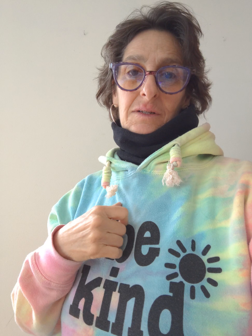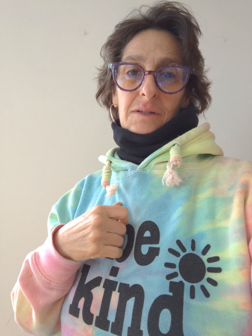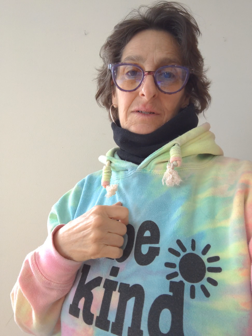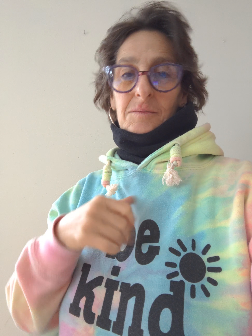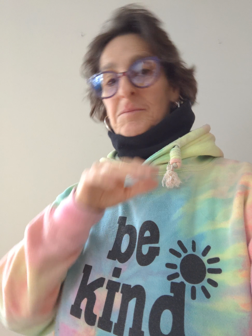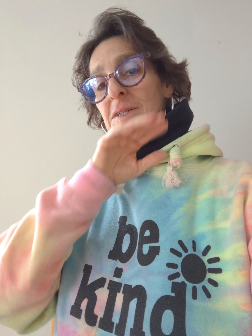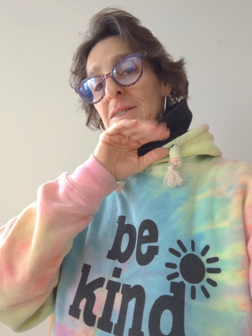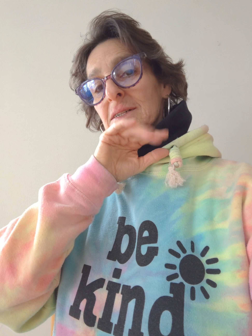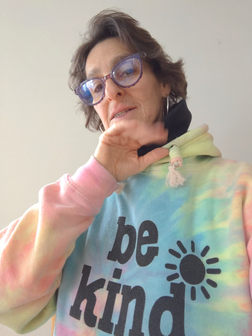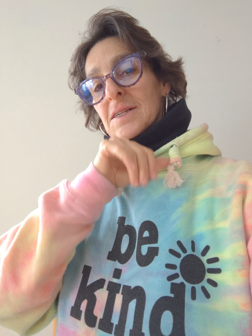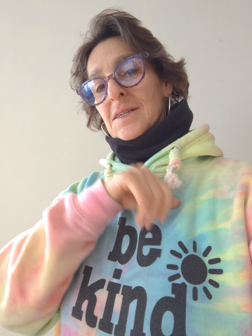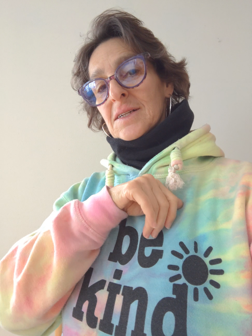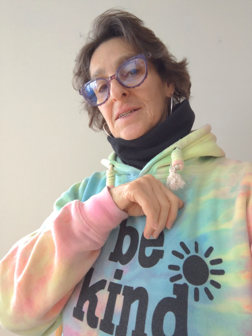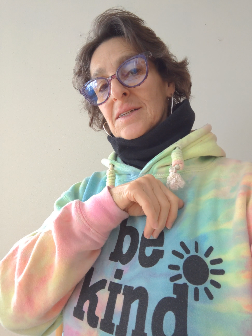pig